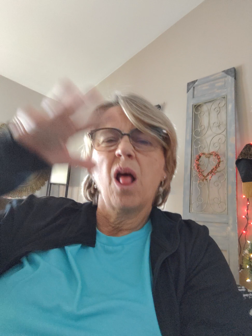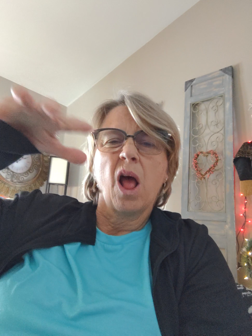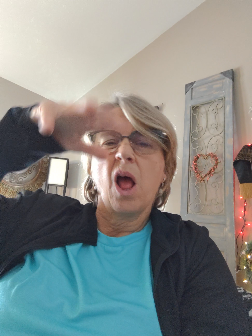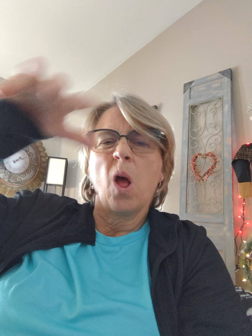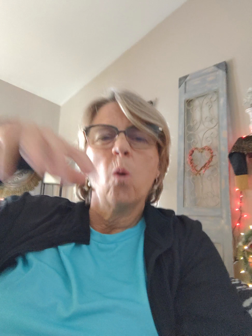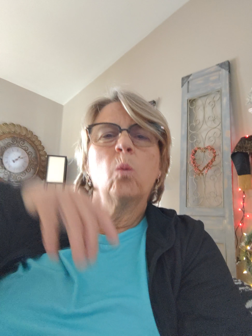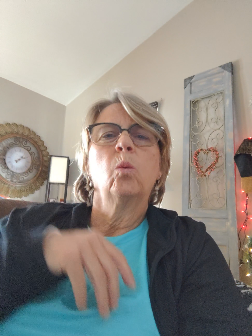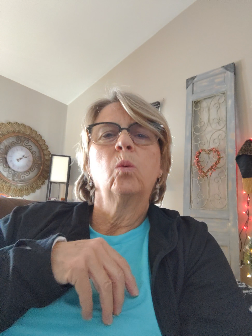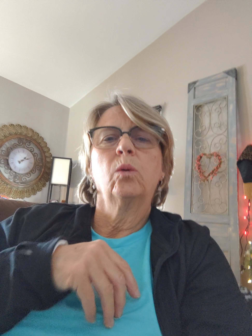cloud